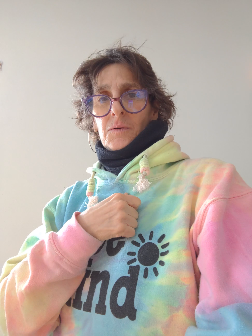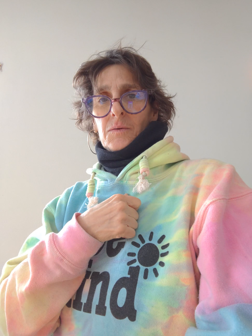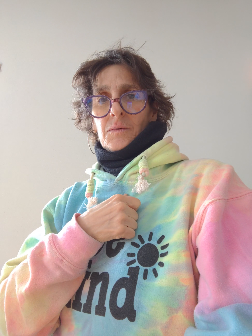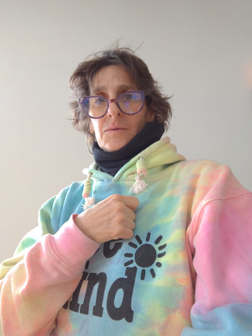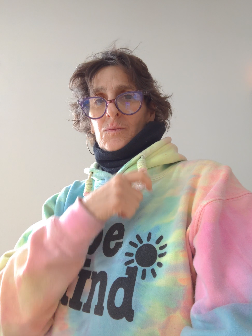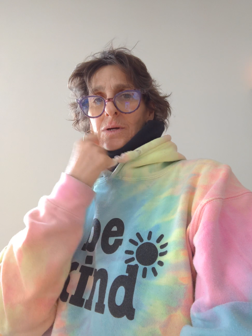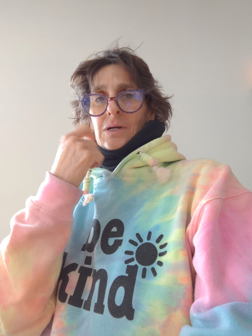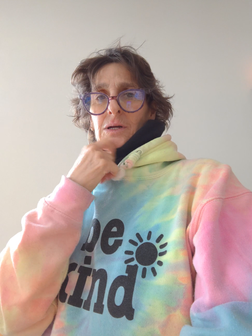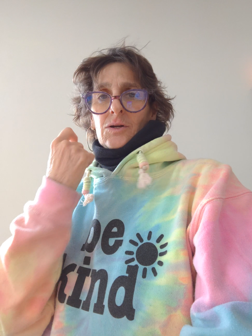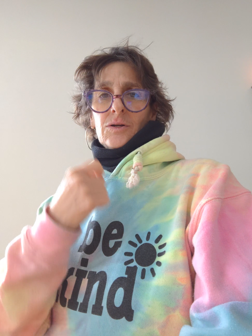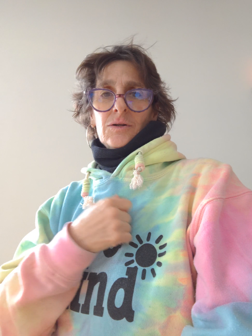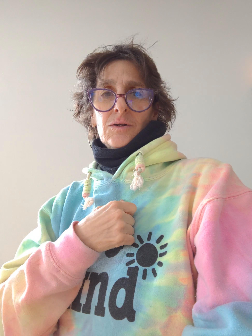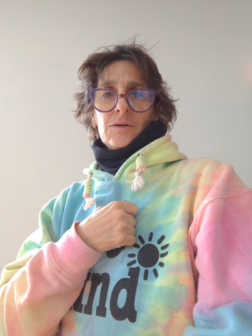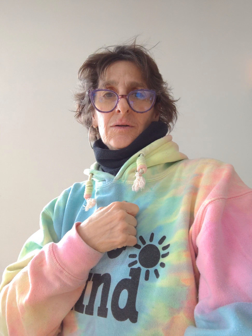dryer